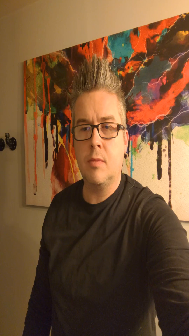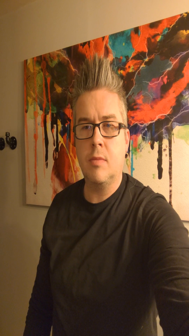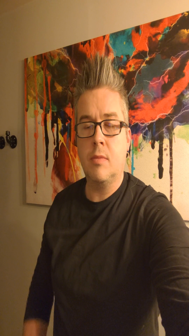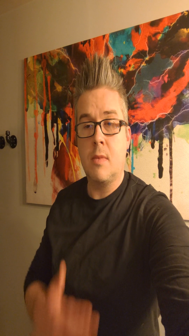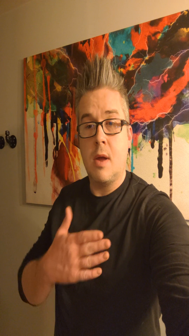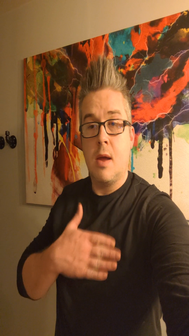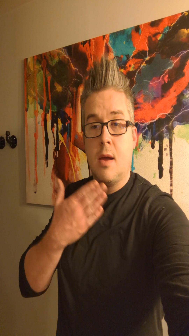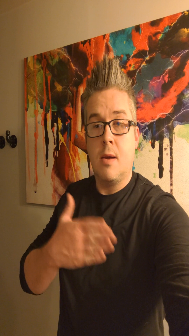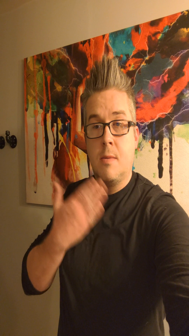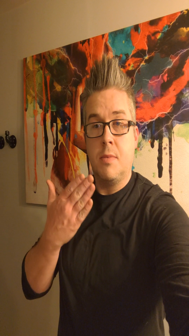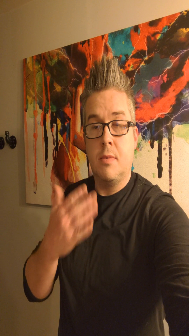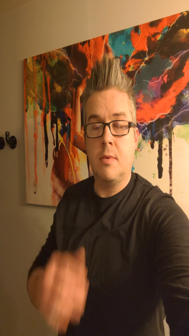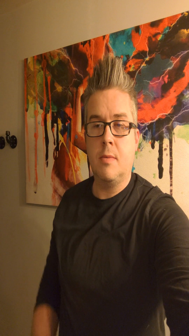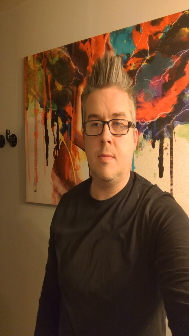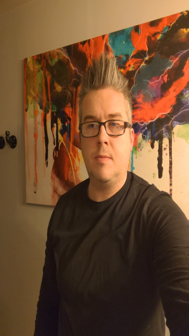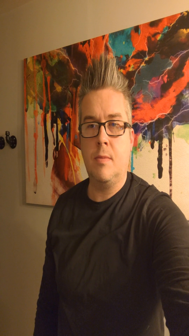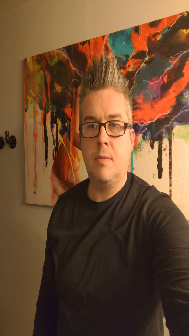happy